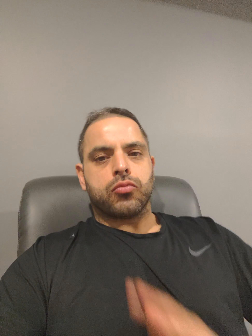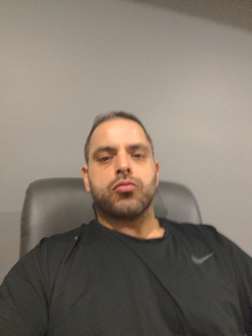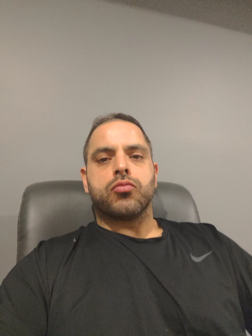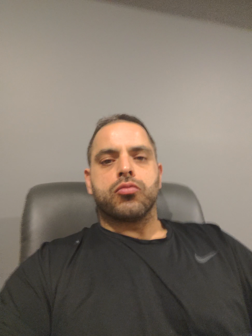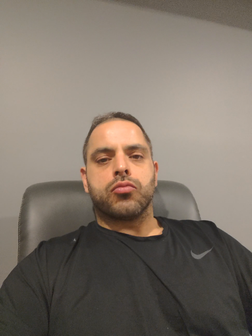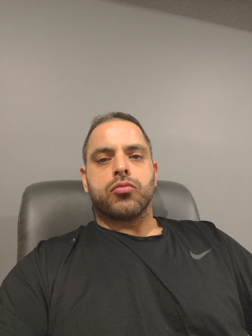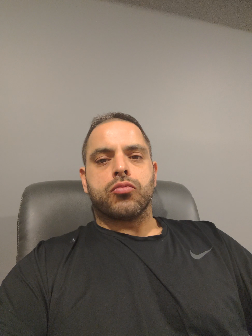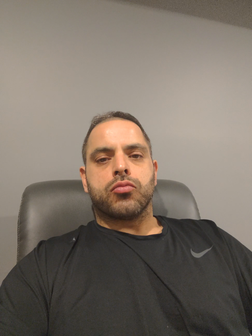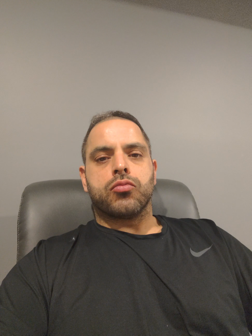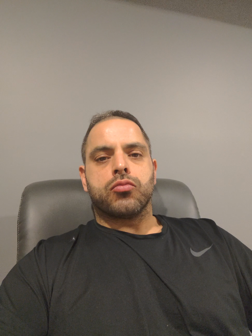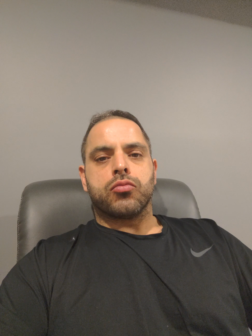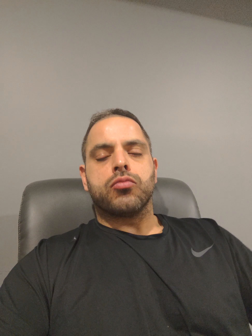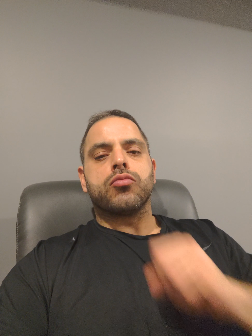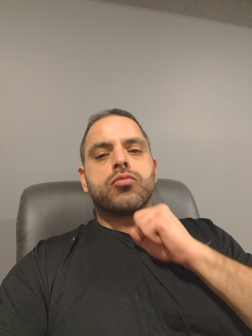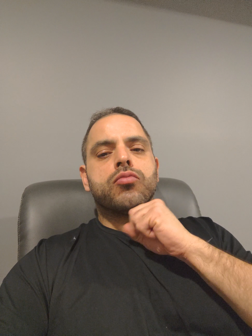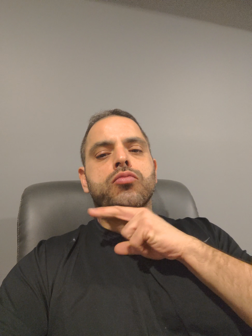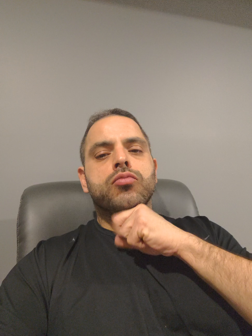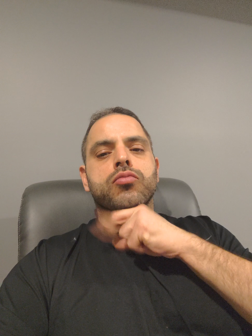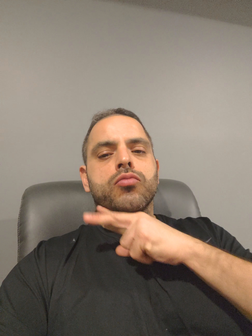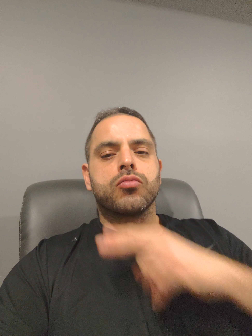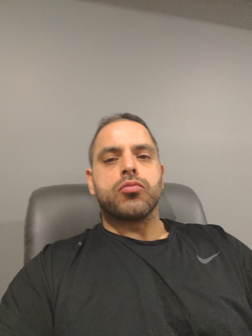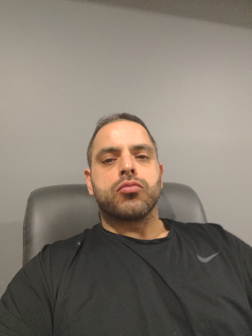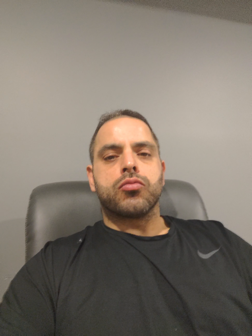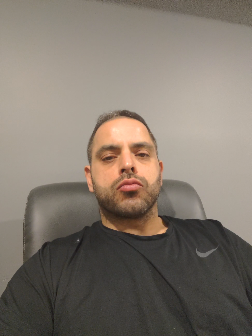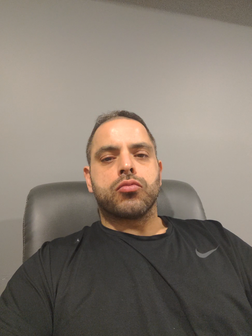frog